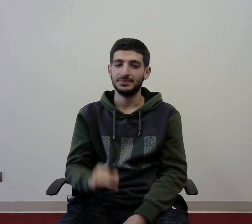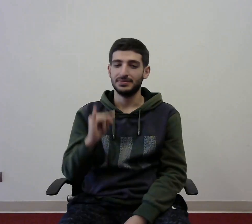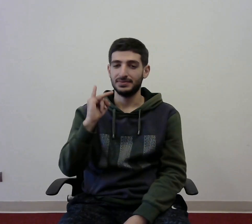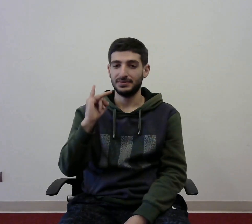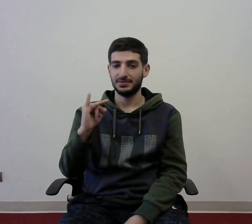İ